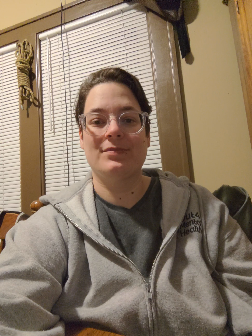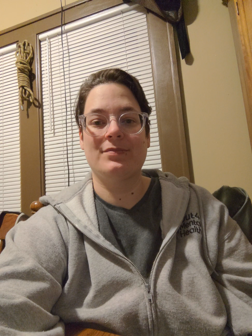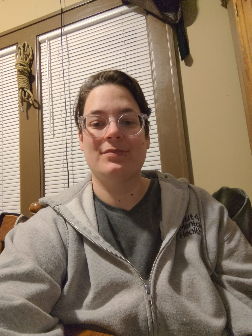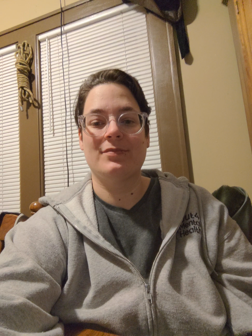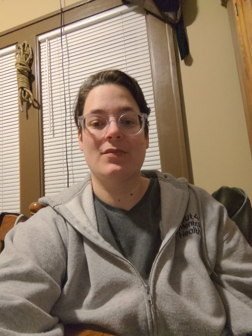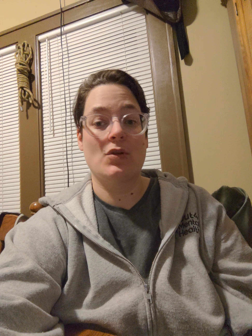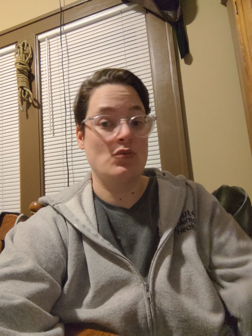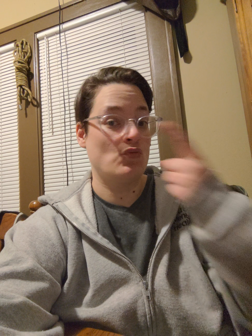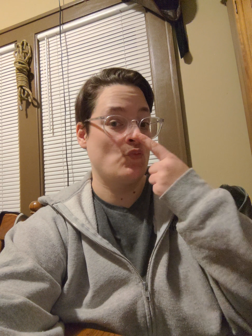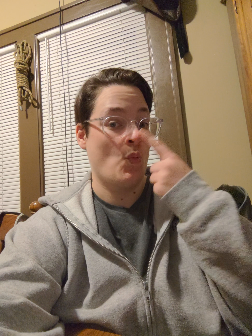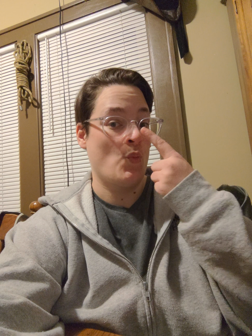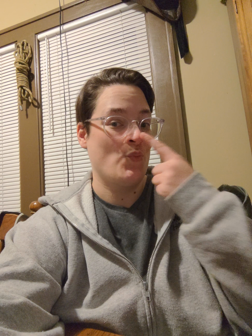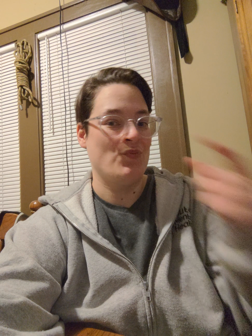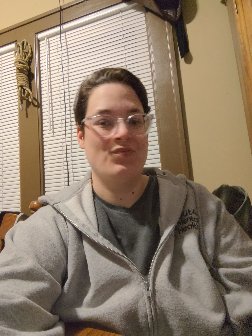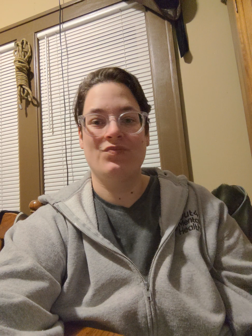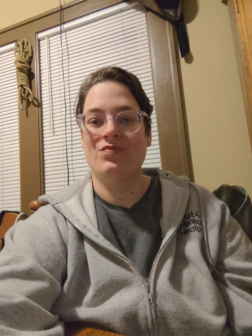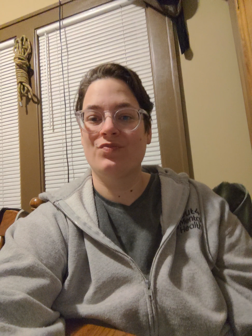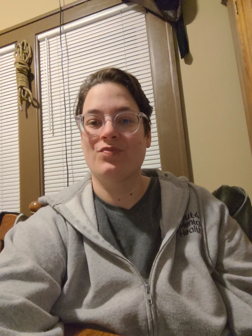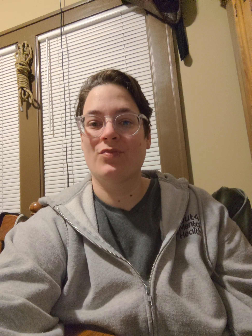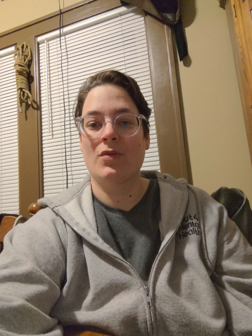nose